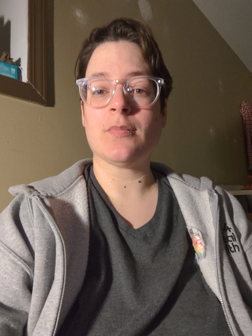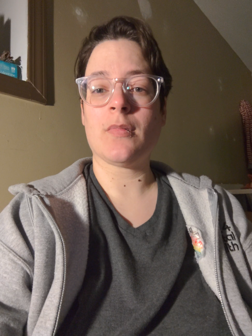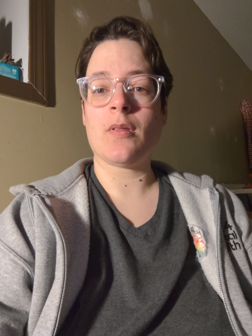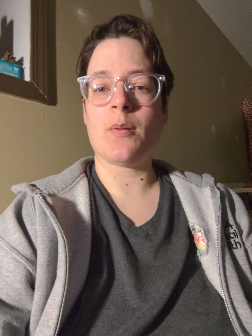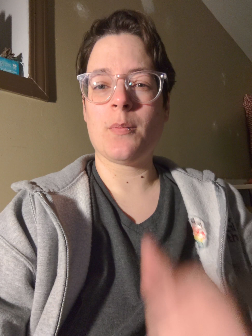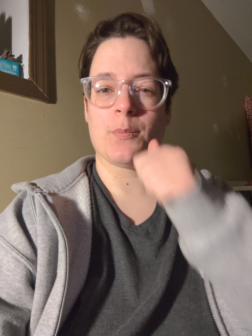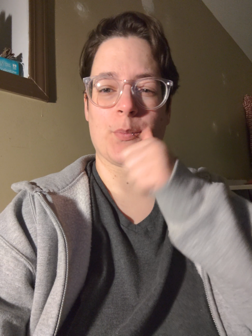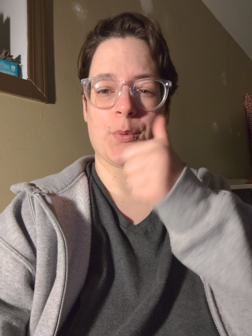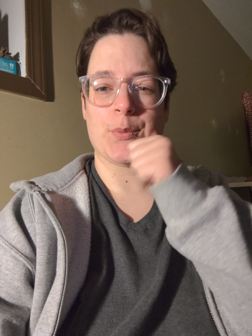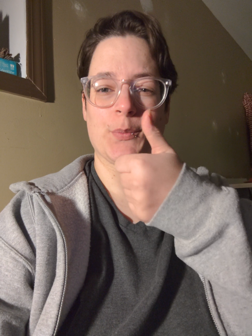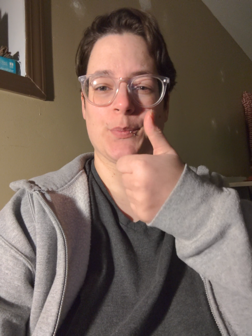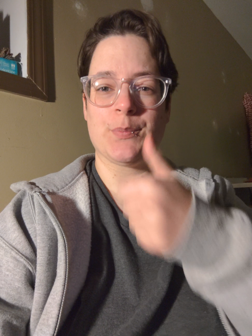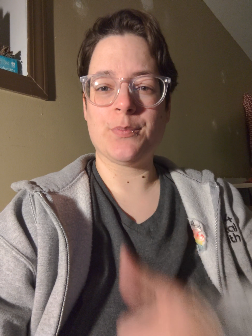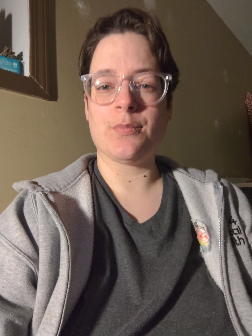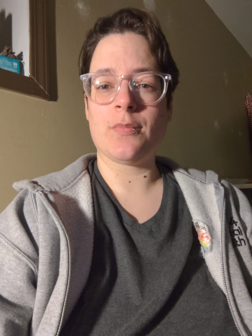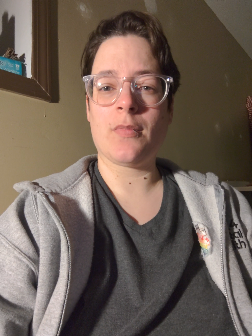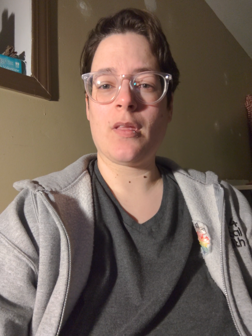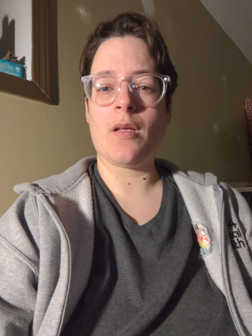tomorrow